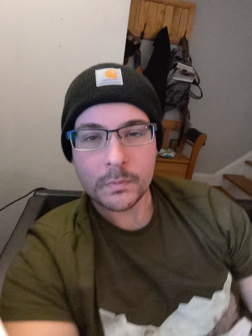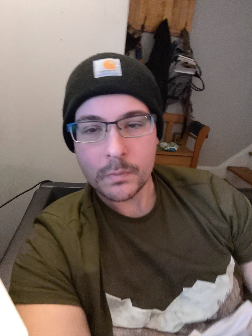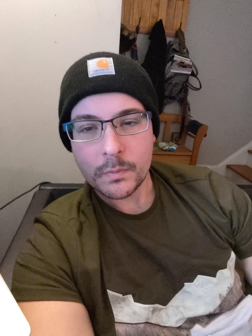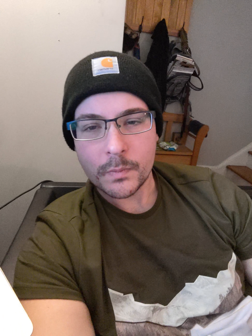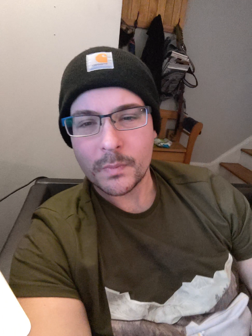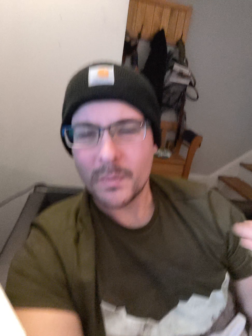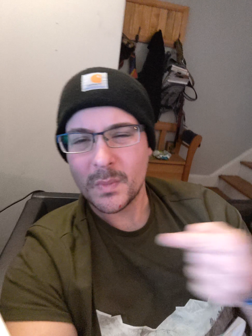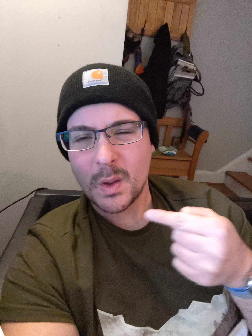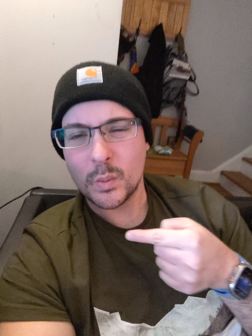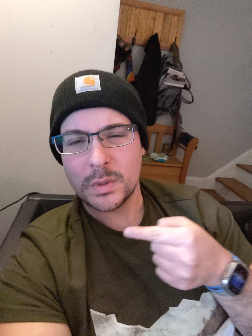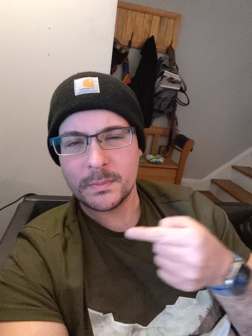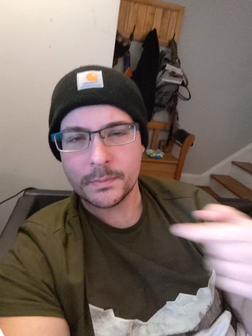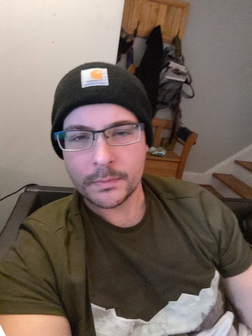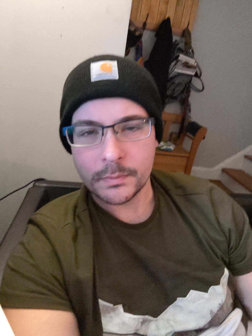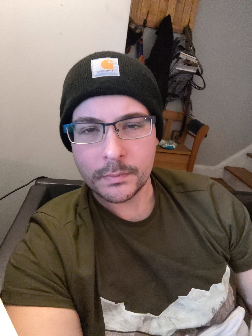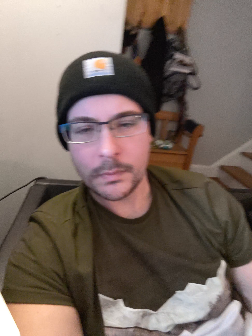owie